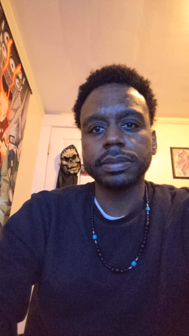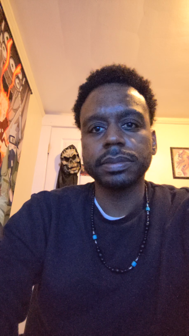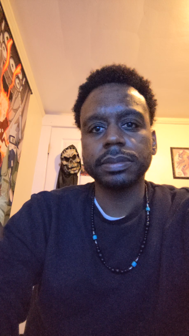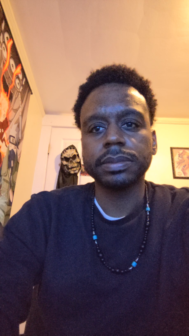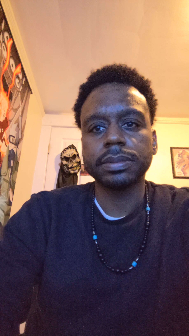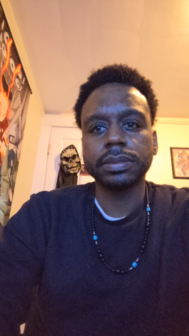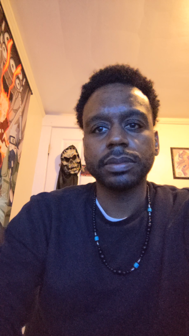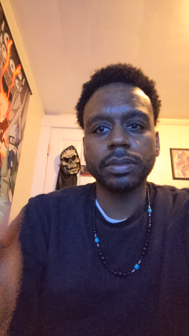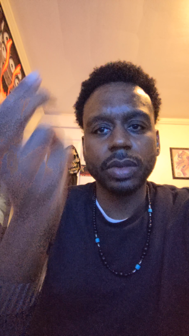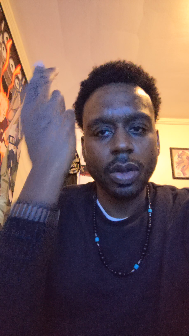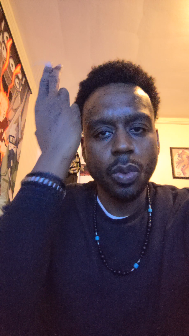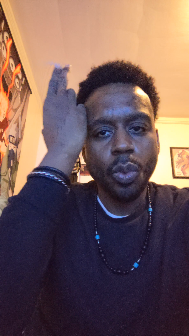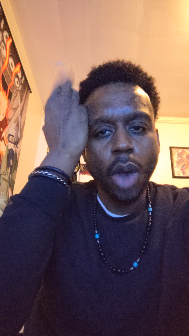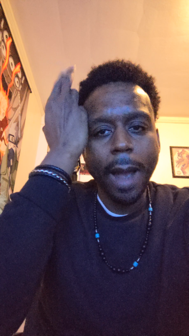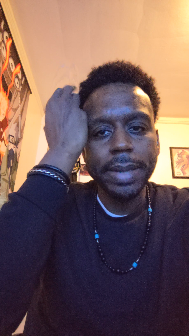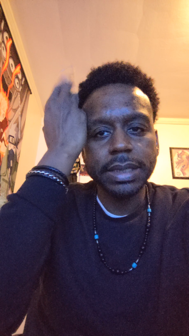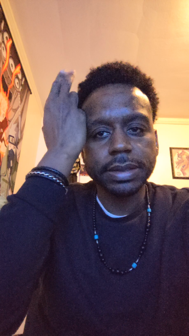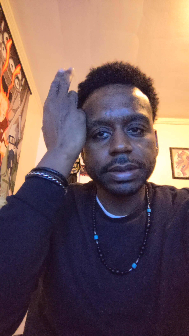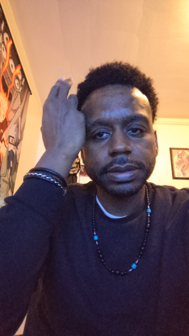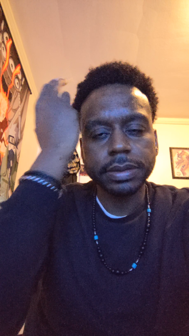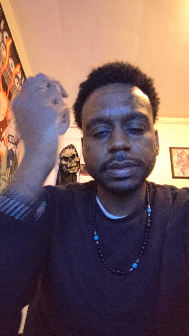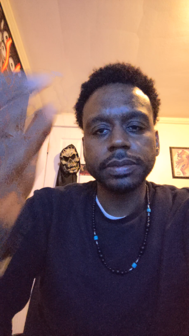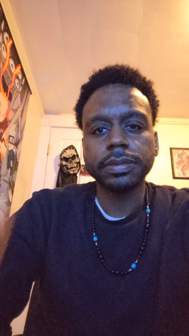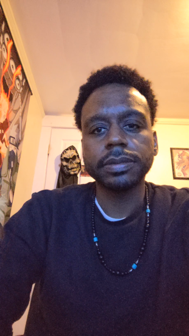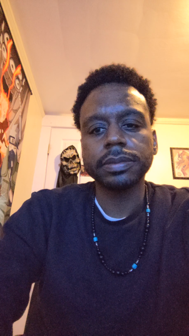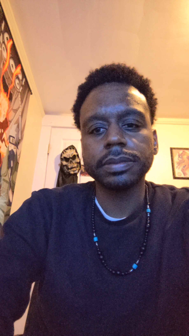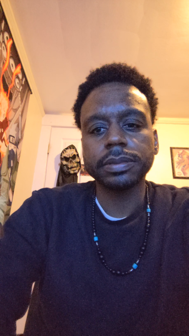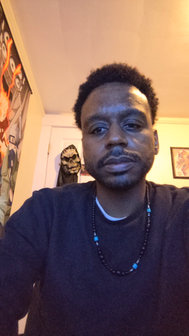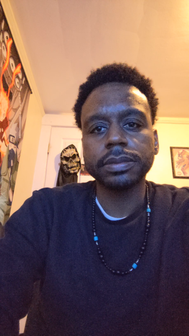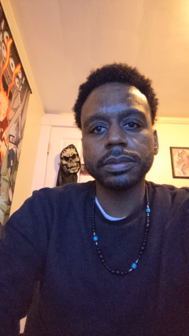rabbit